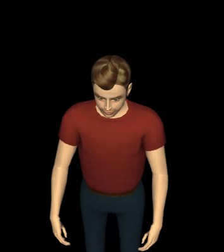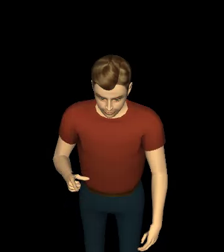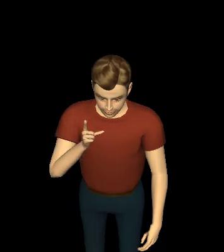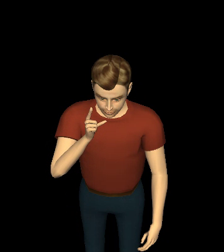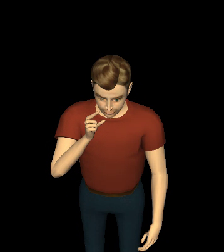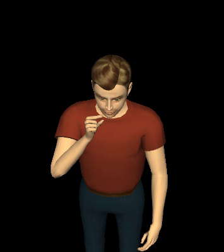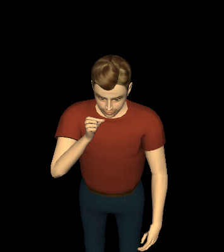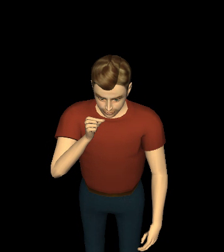أب